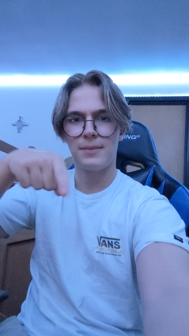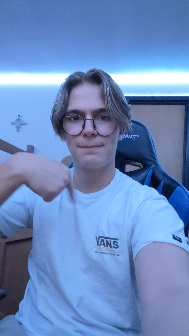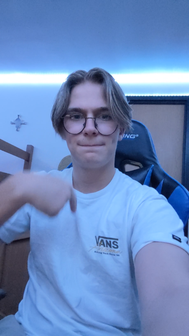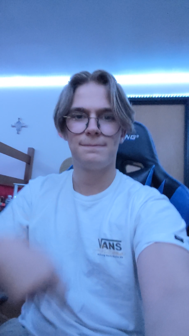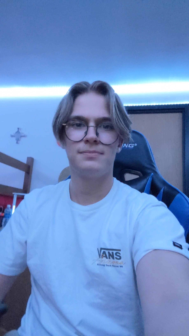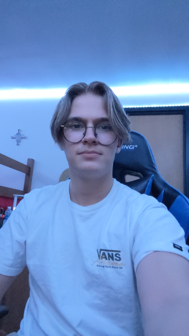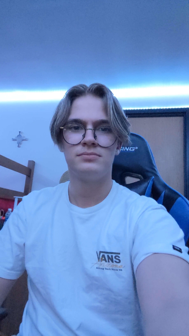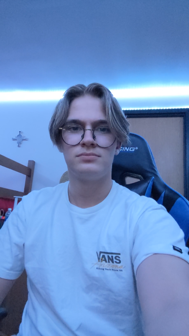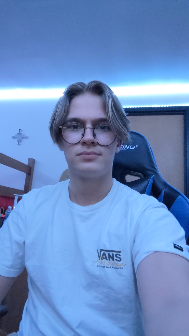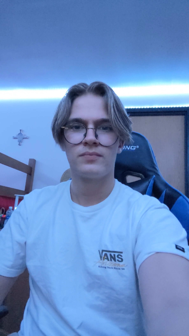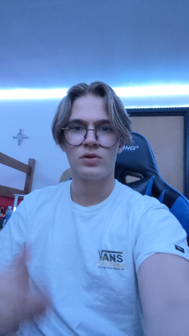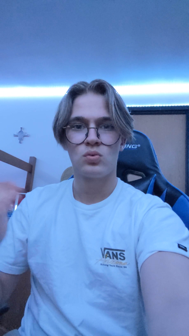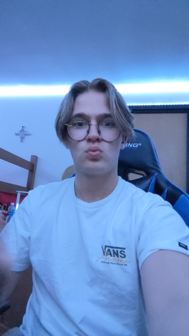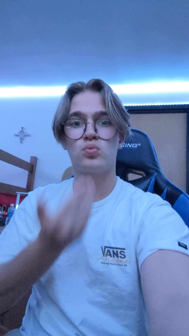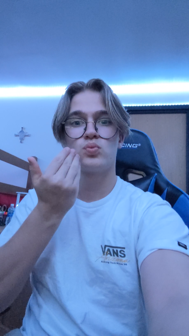new